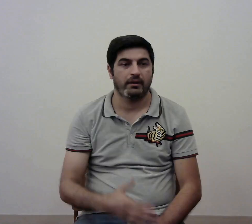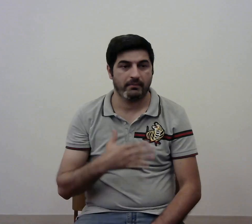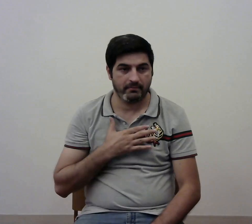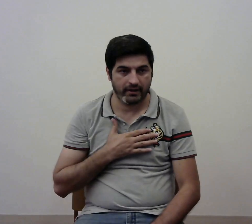mən